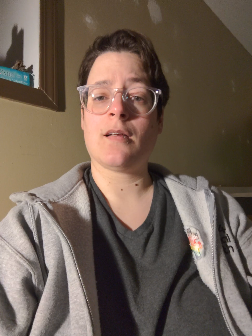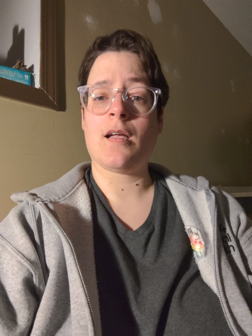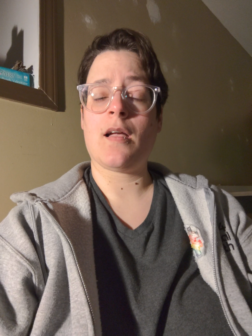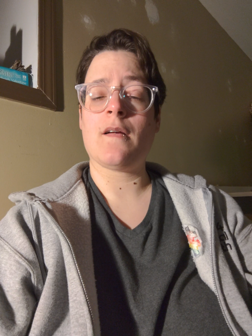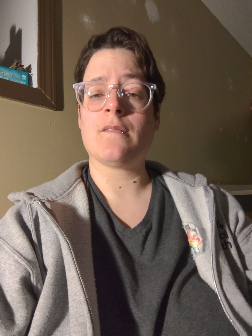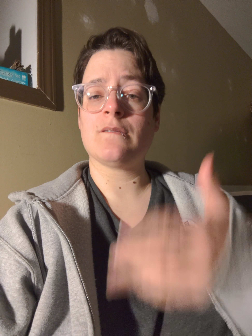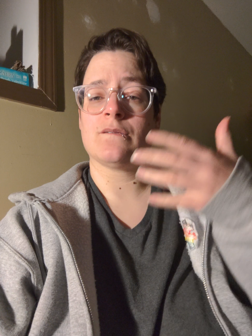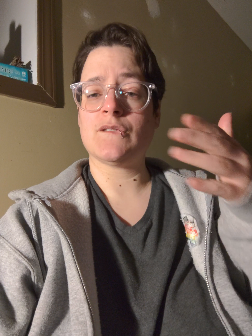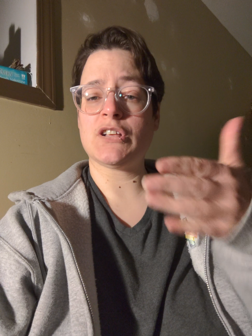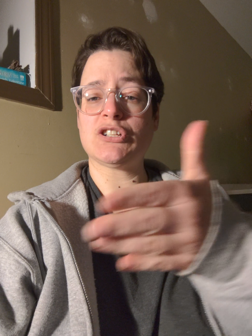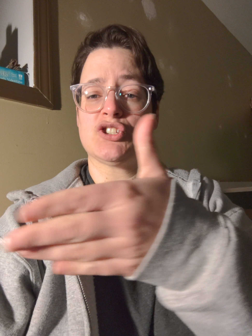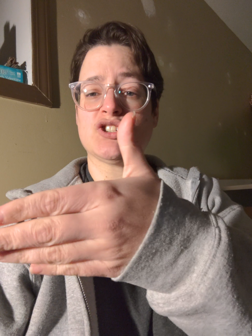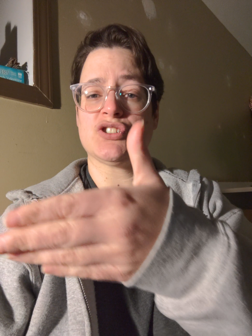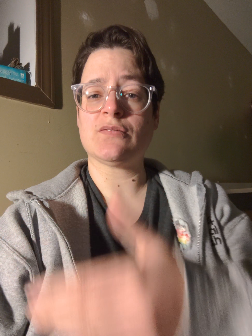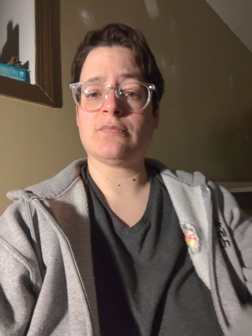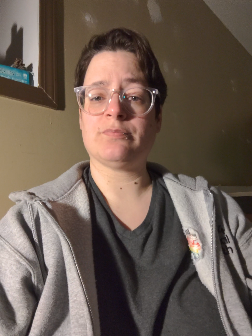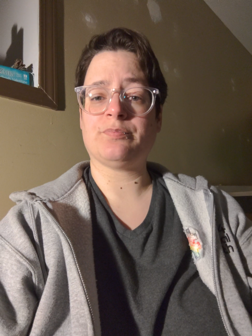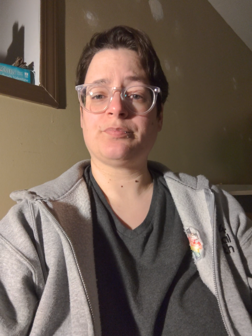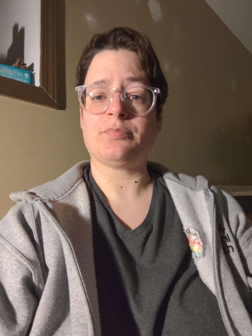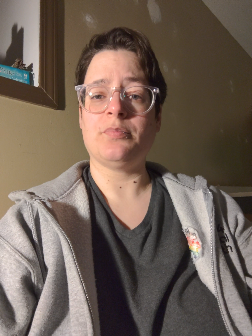fish